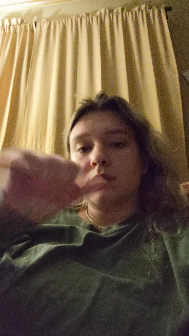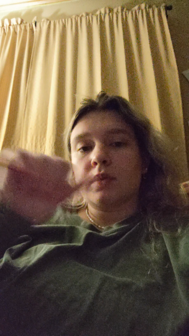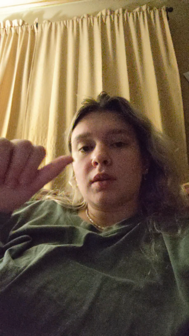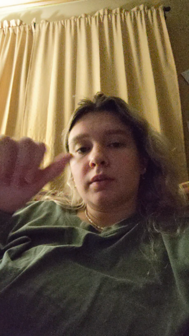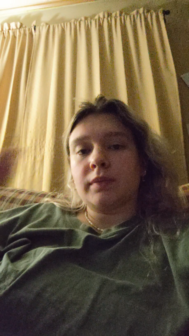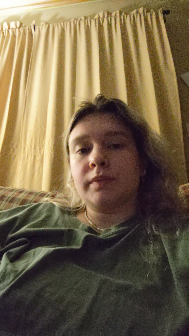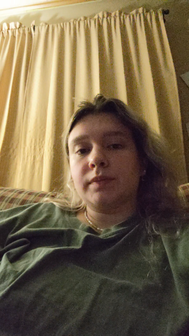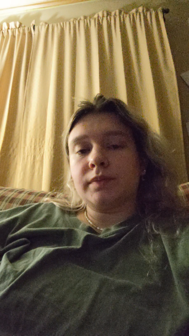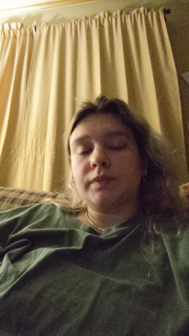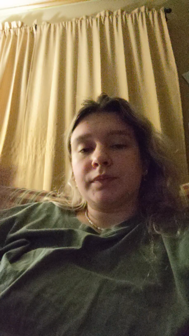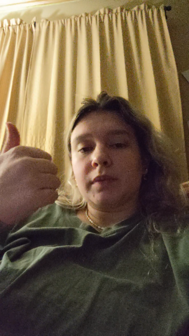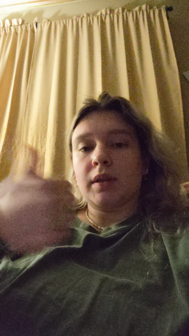game